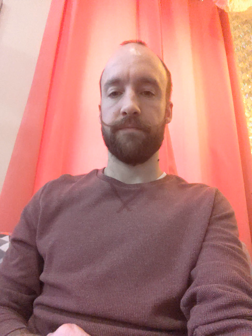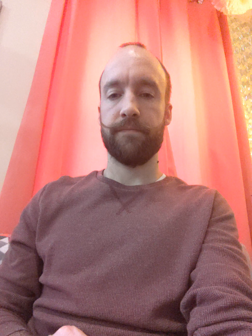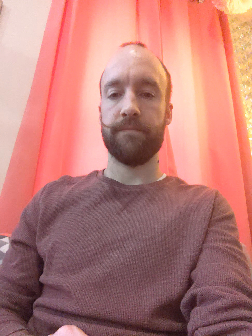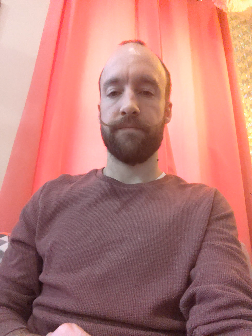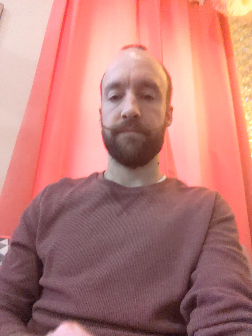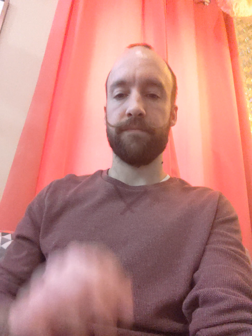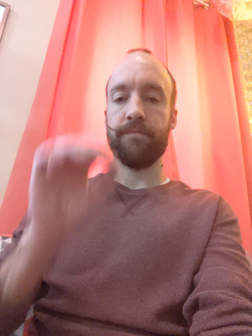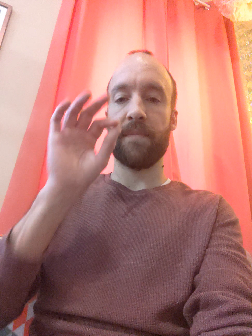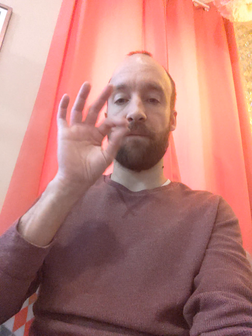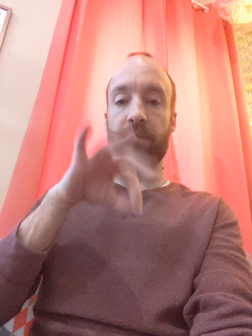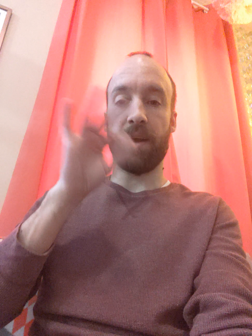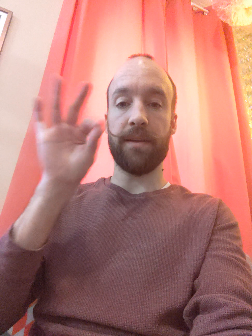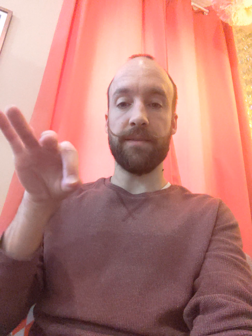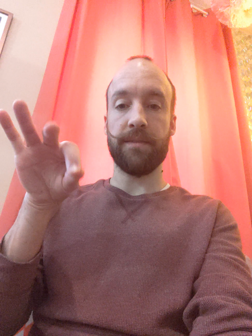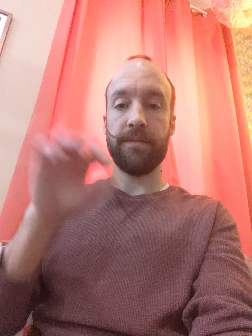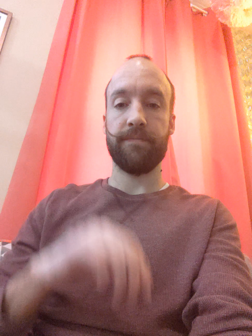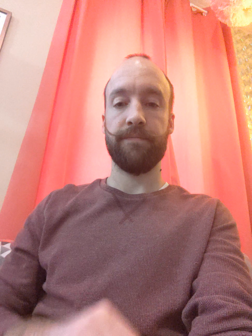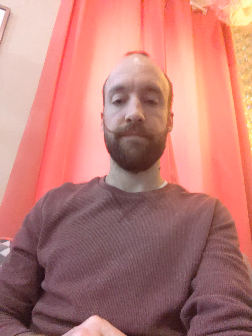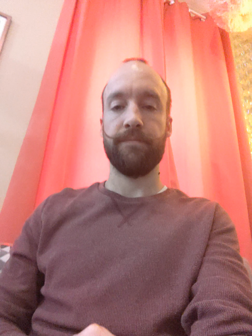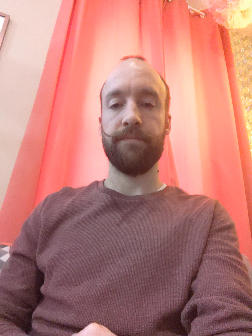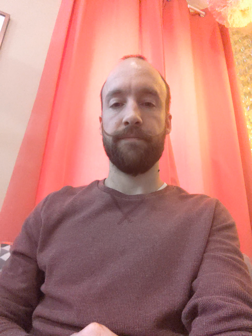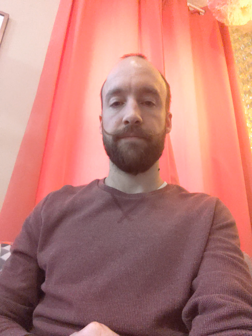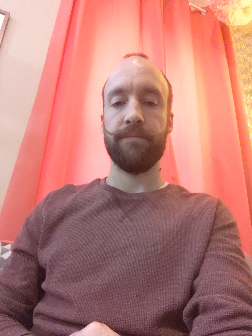french fries